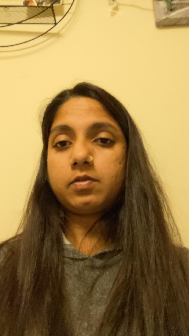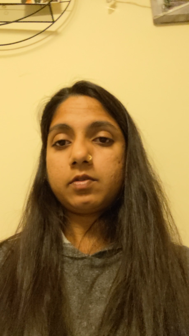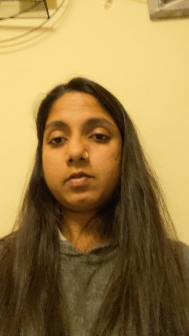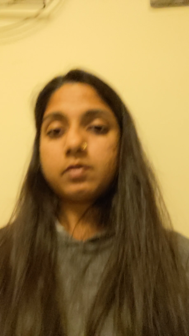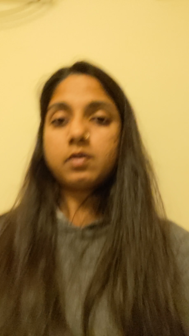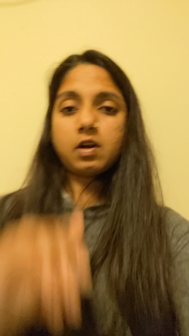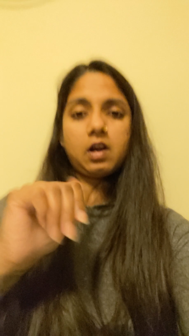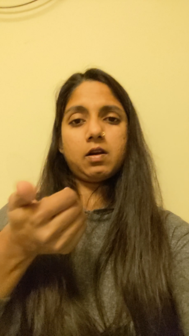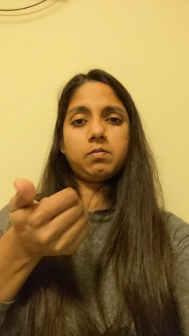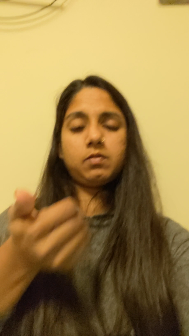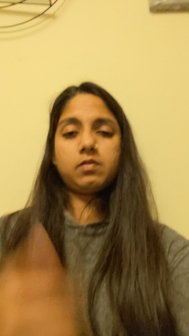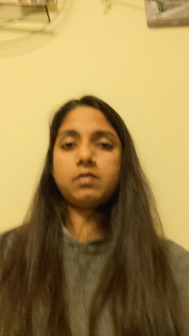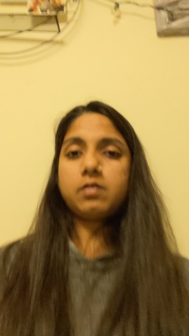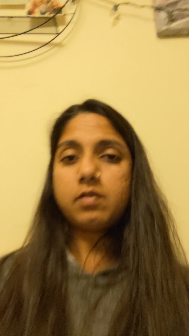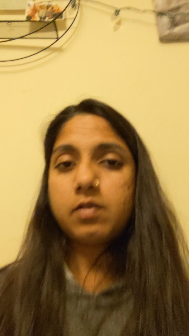how